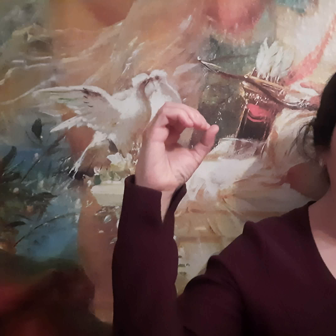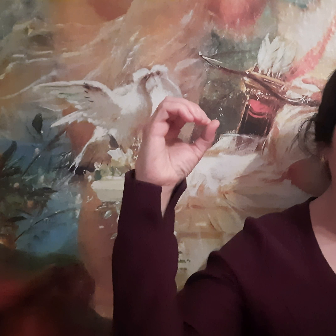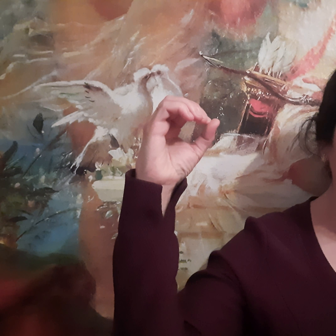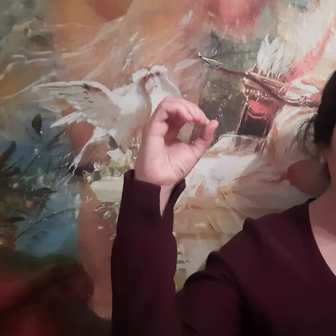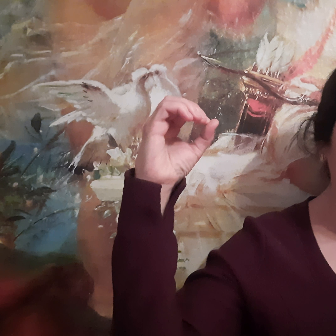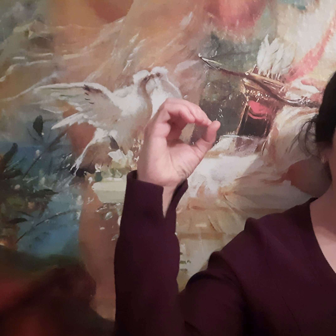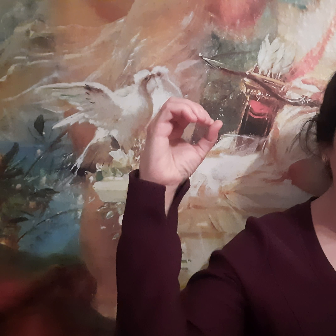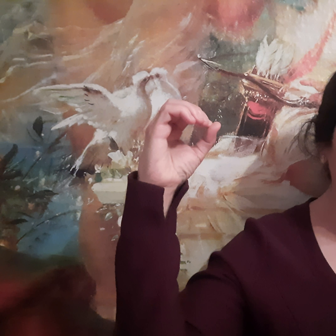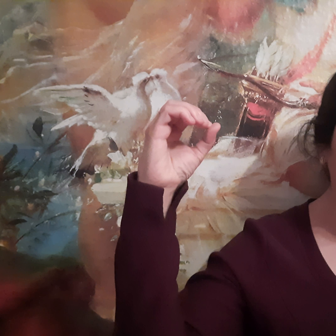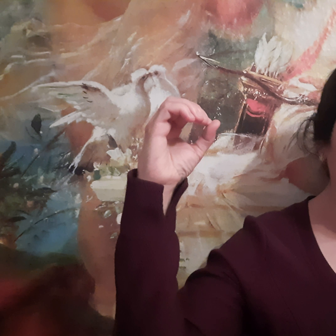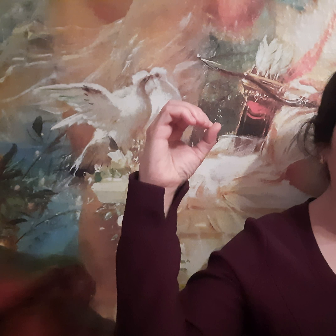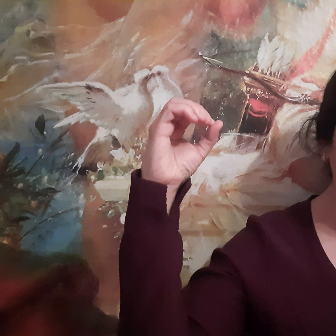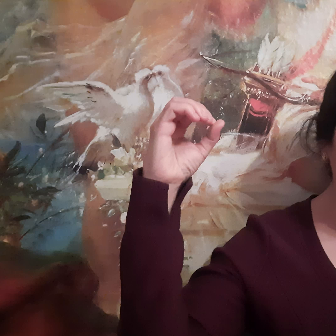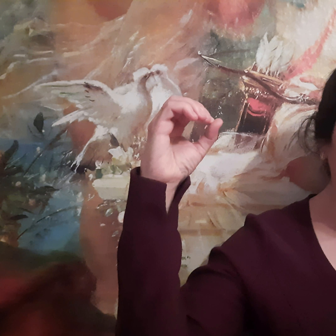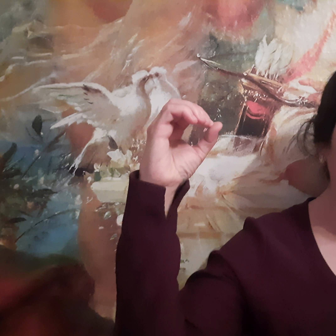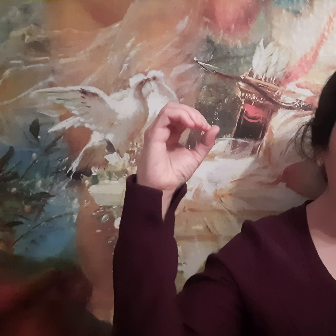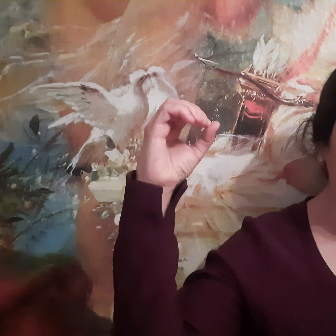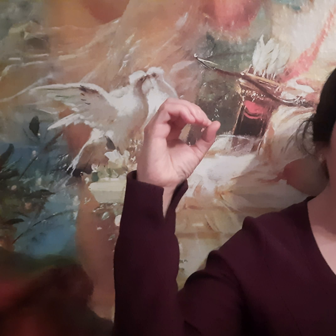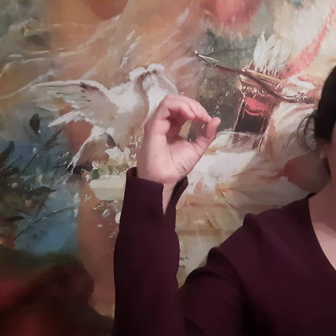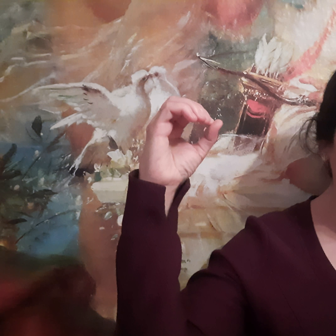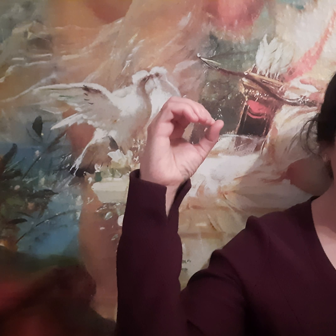Е